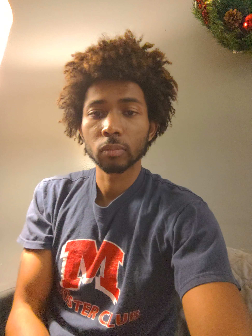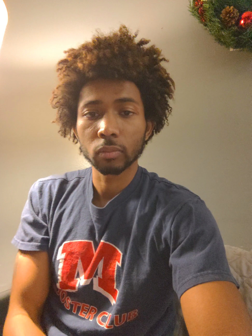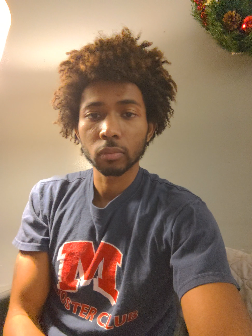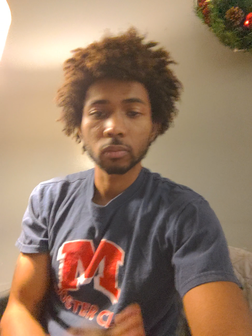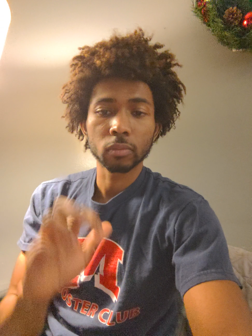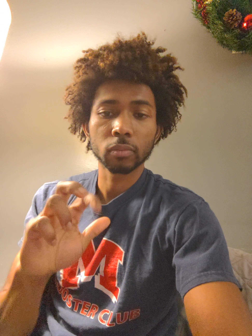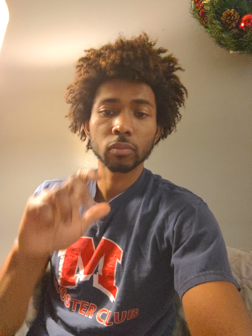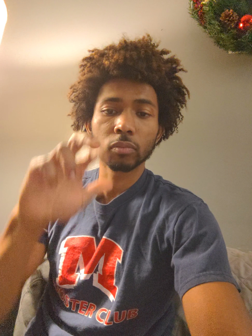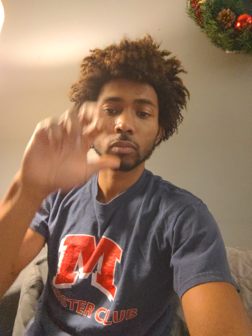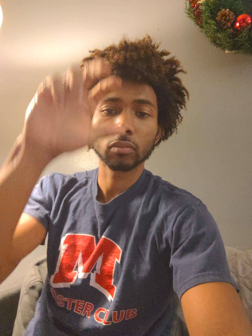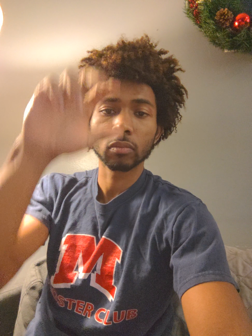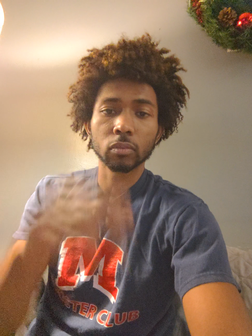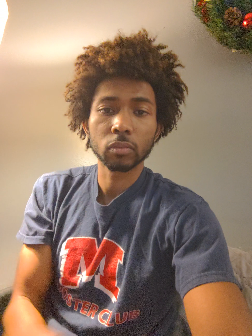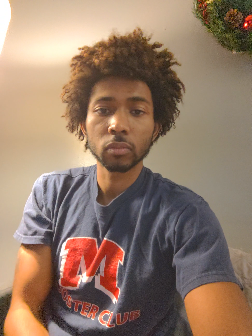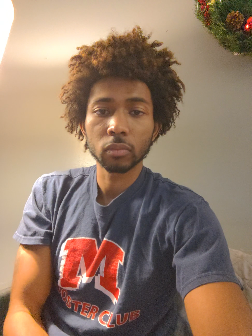stairs